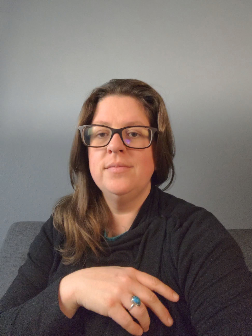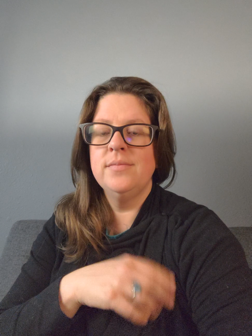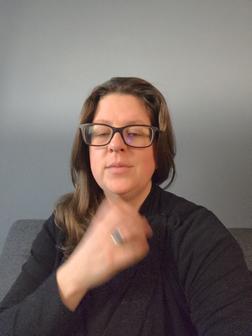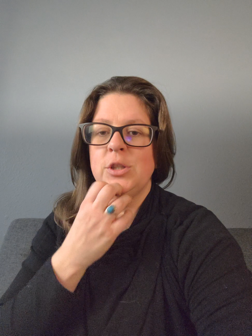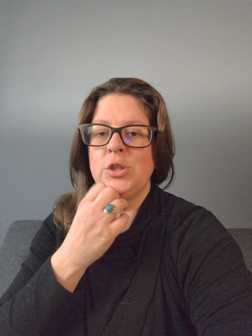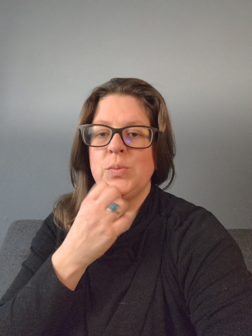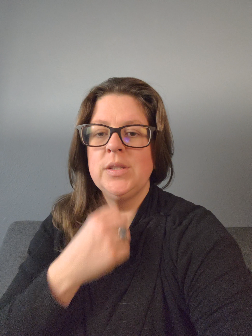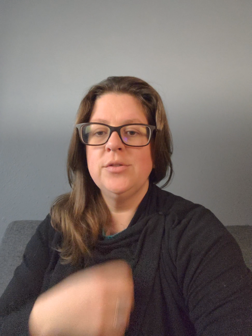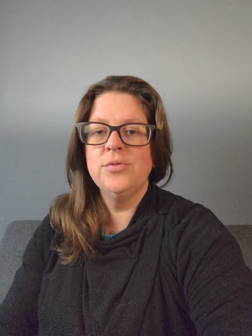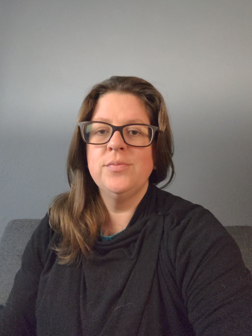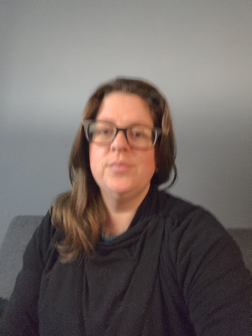underwear